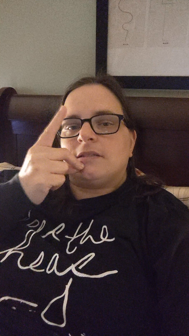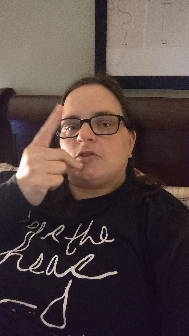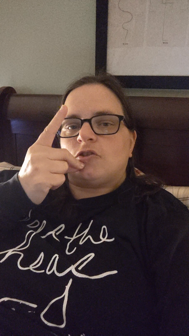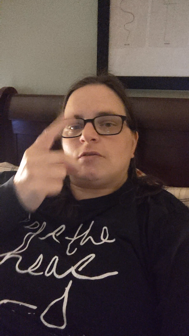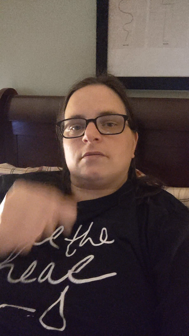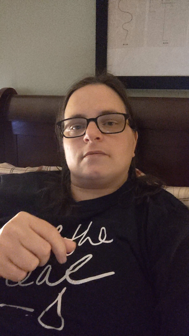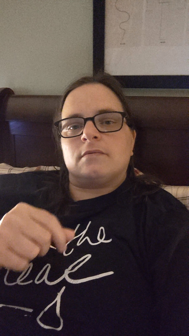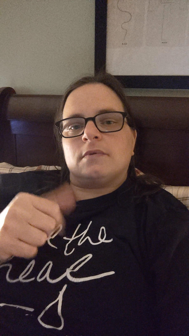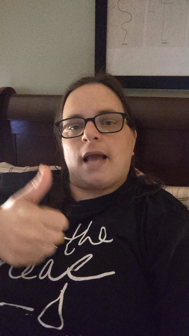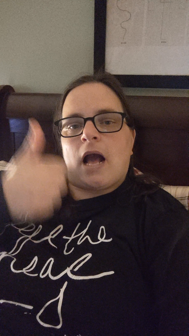help